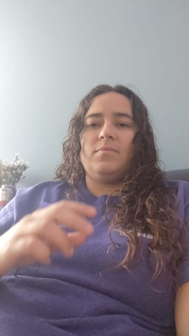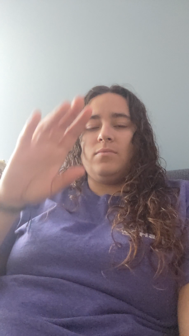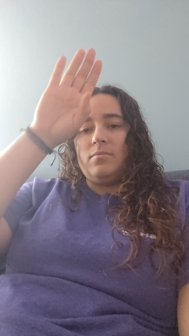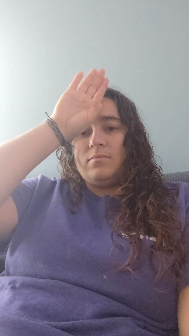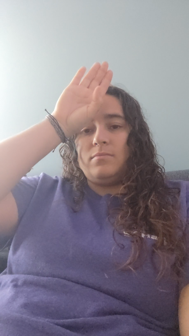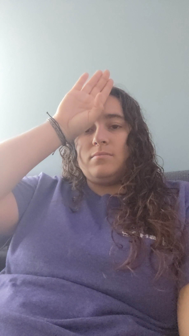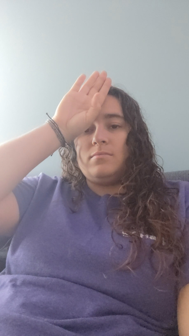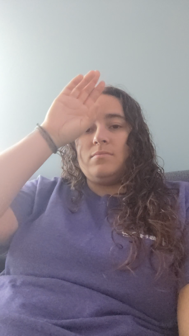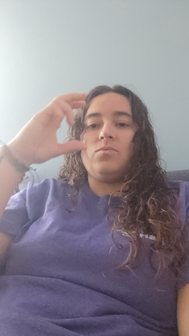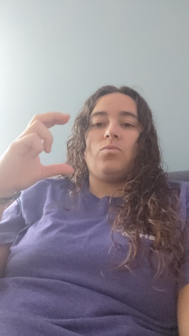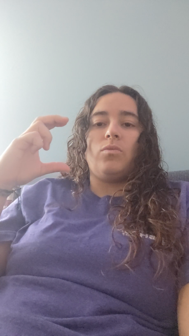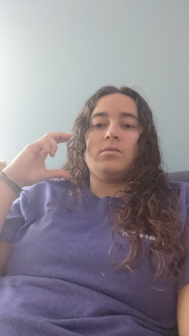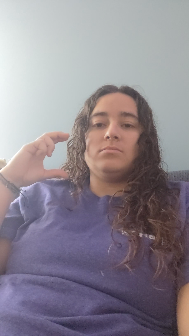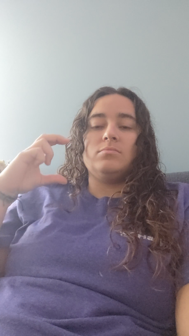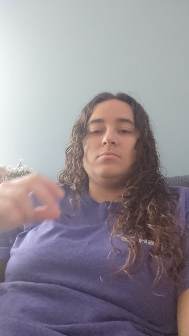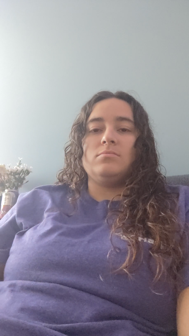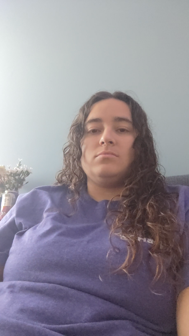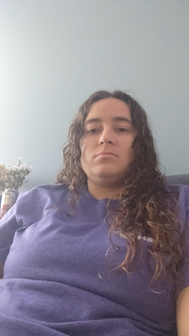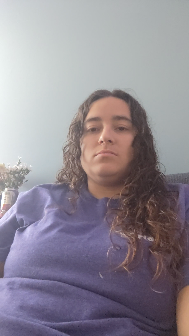fire truck